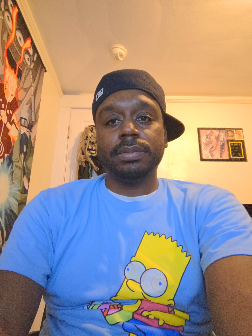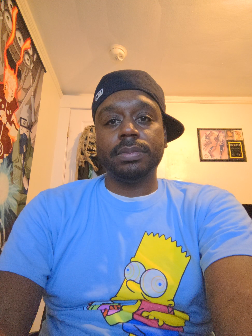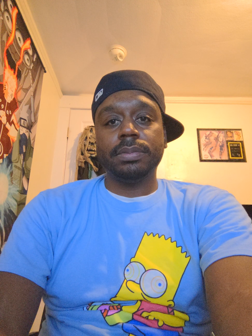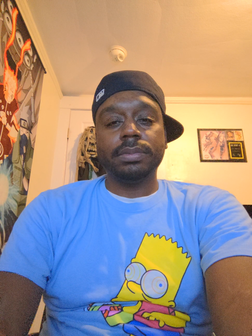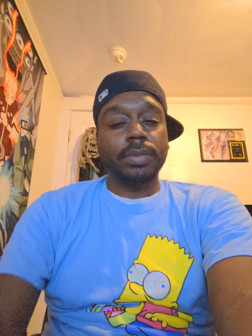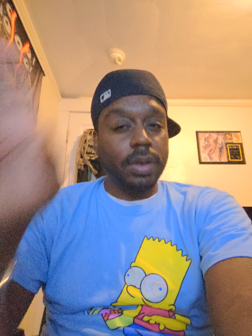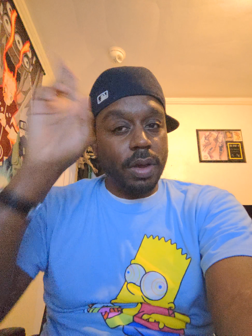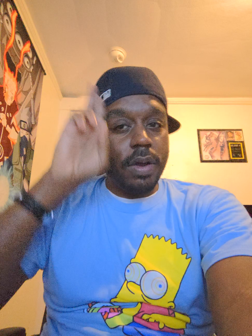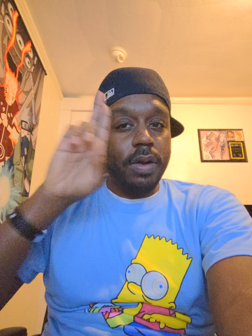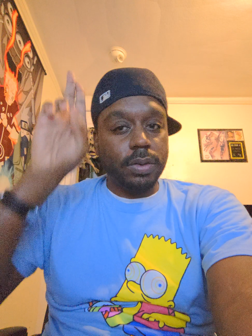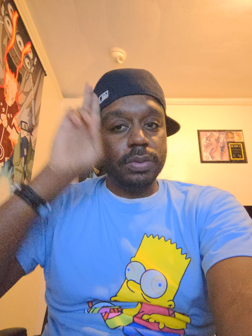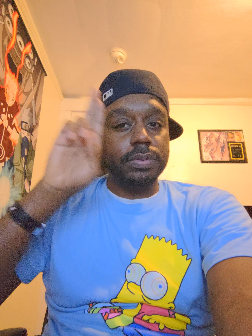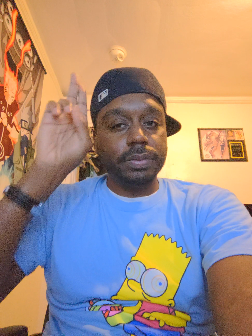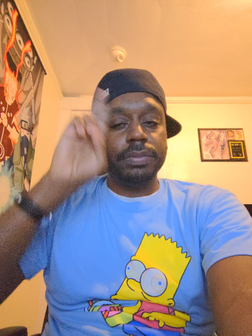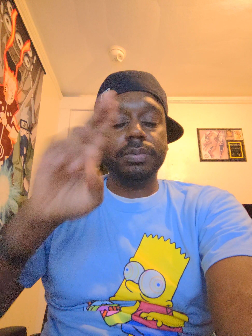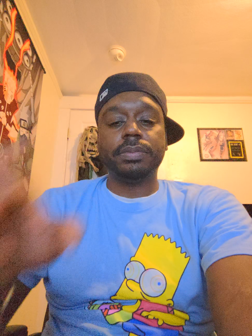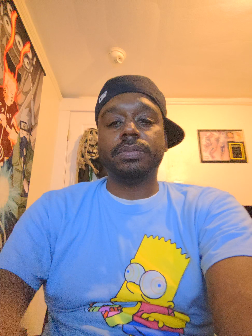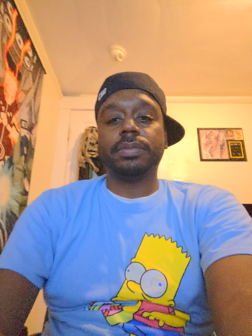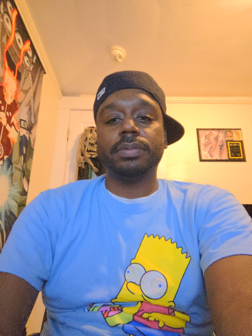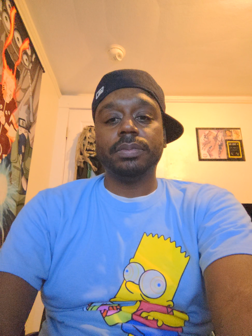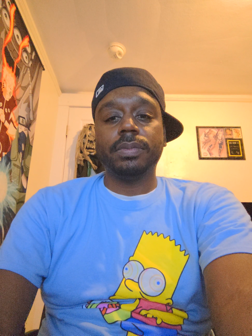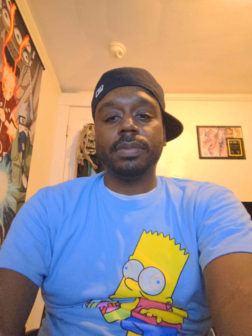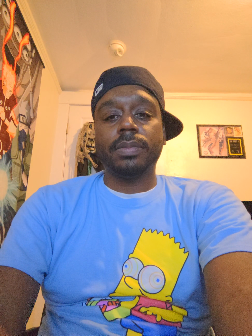uncle